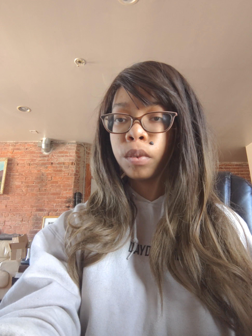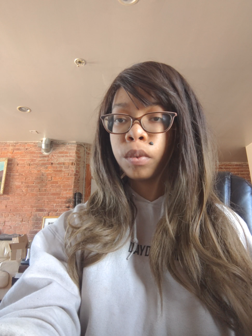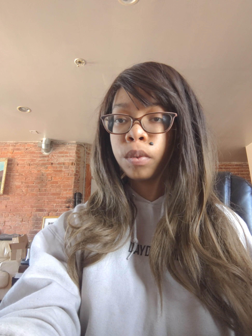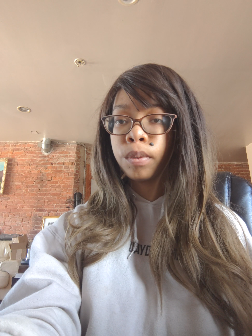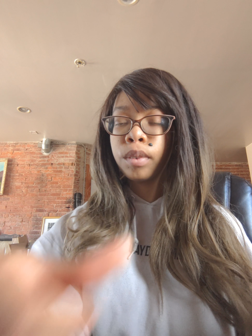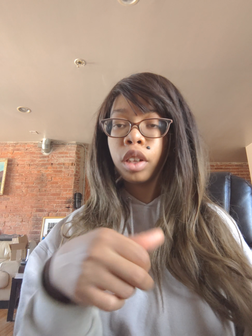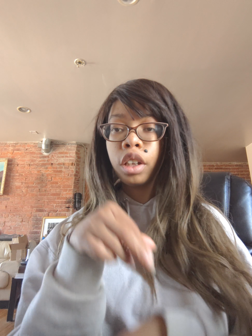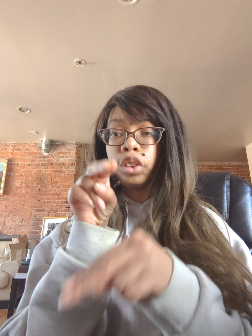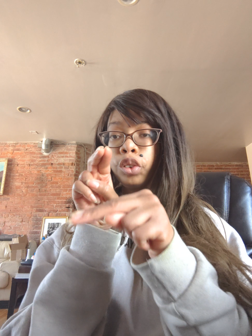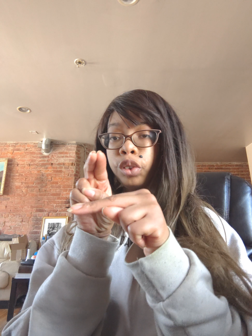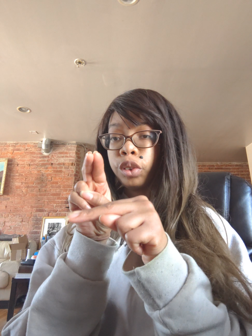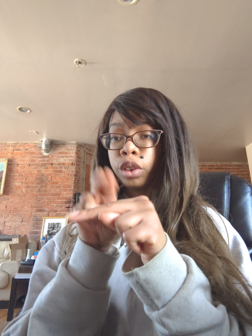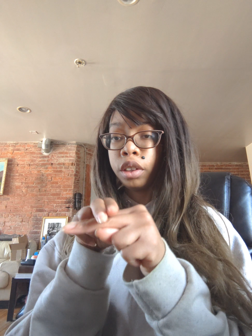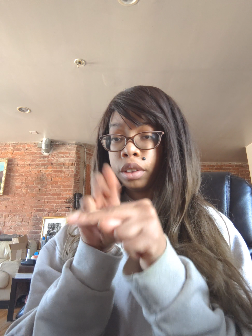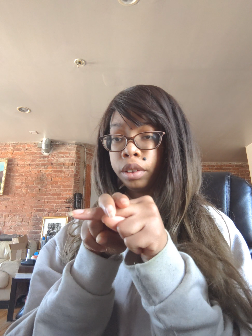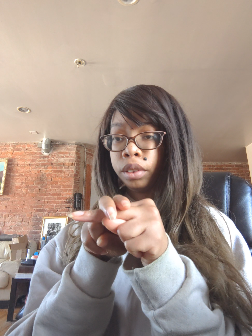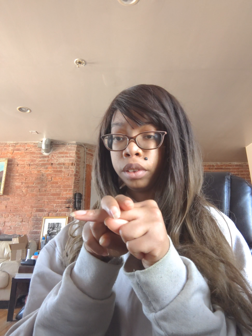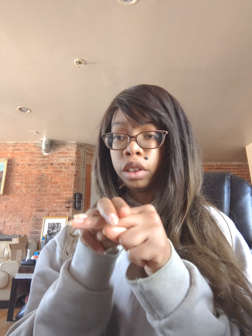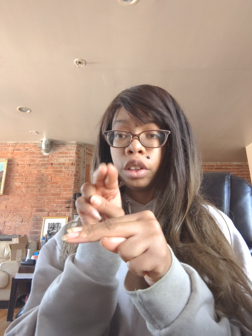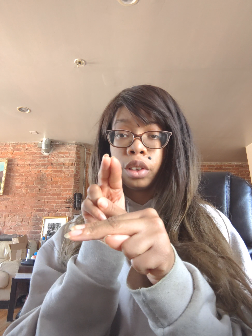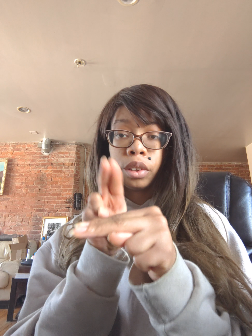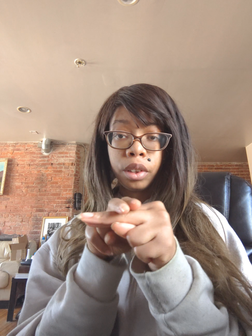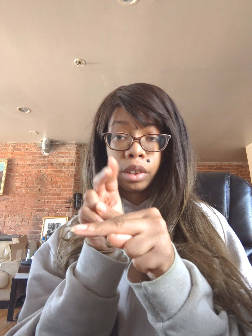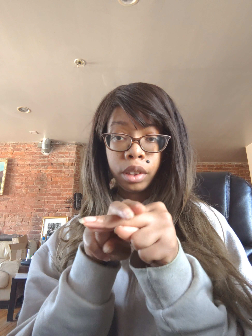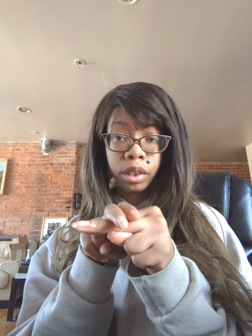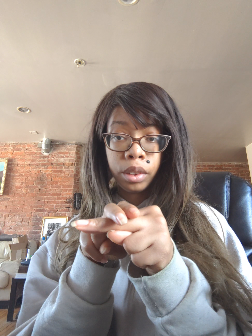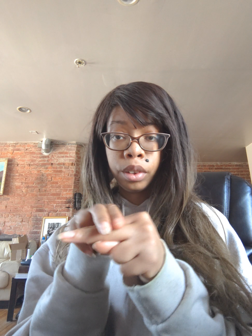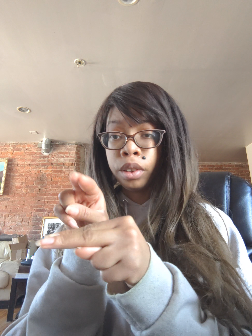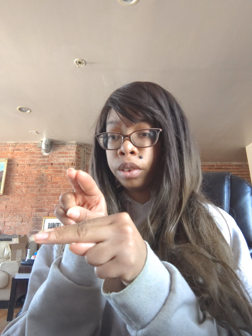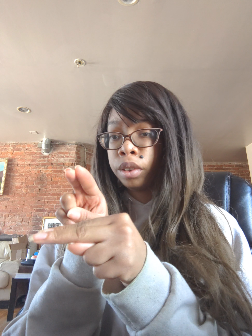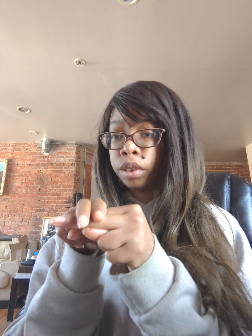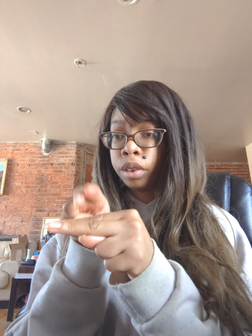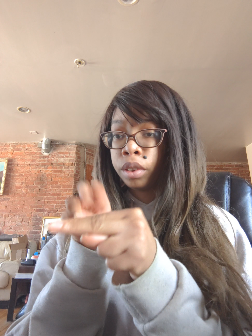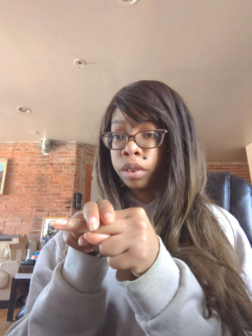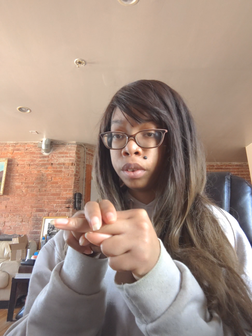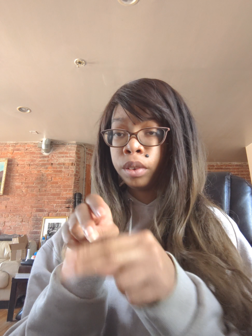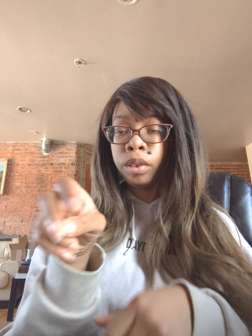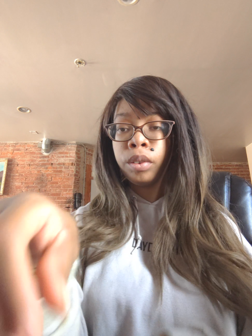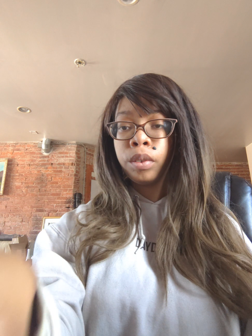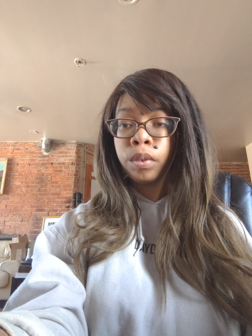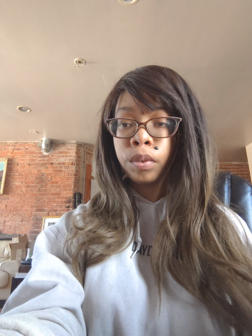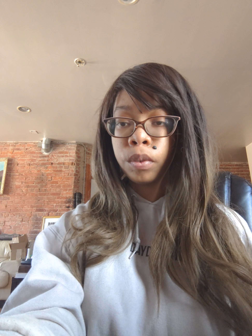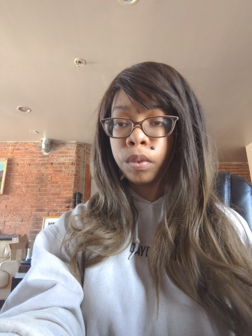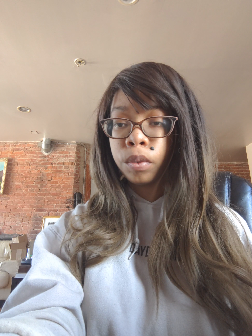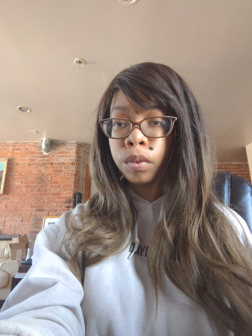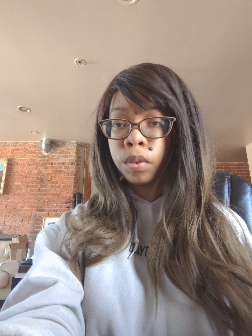chair